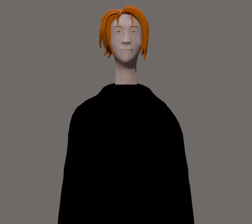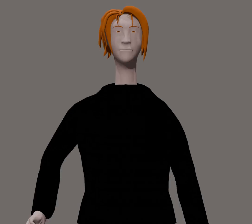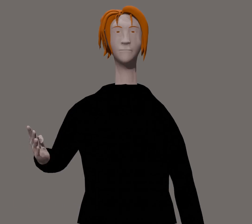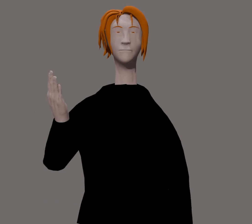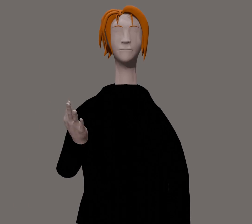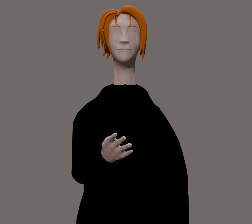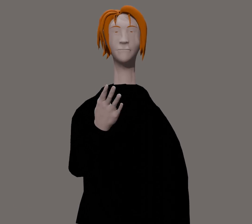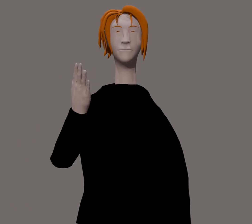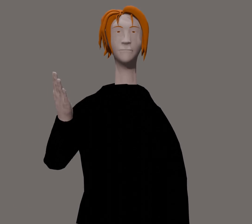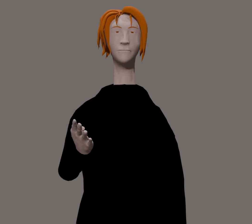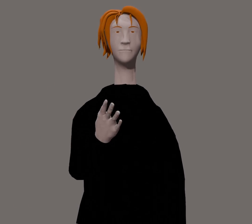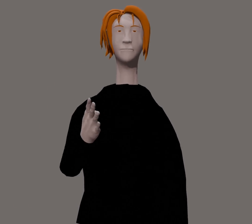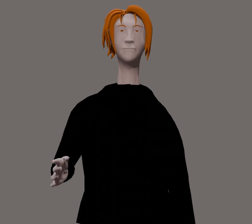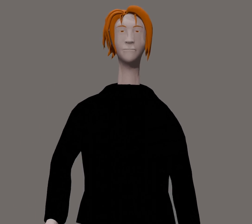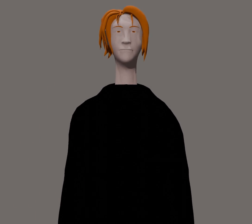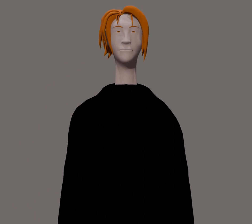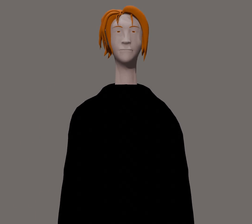Burnaby